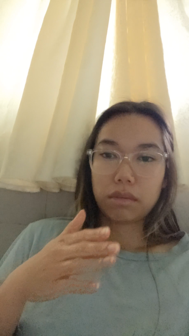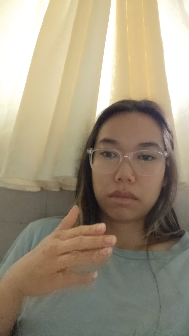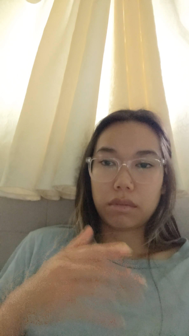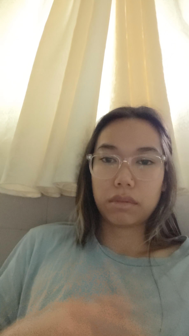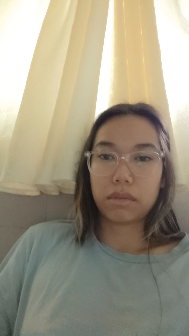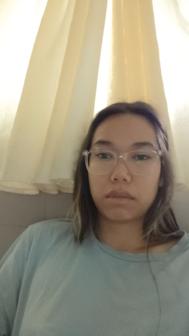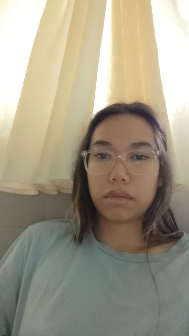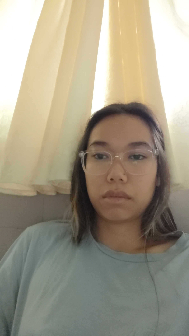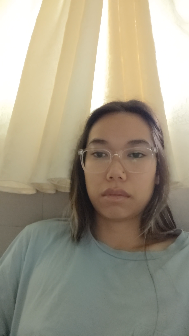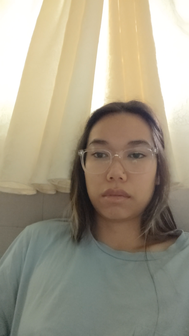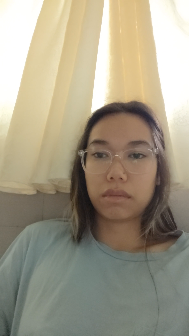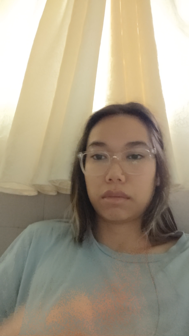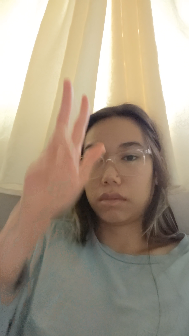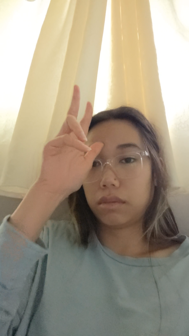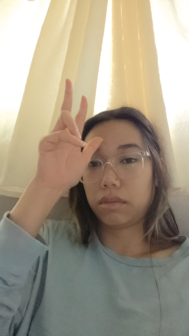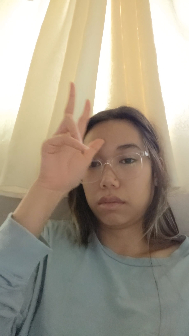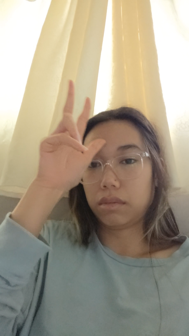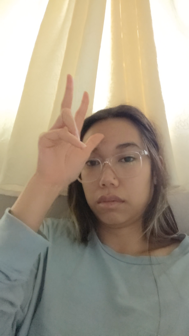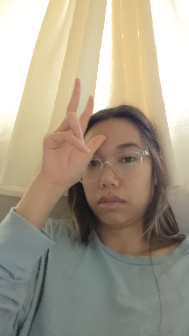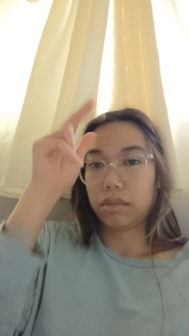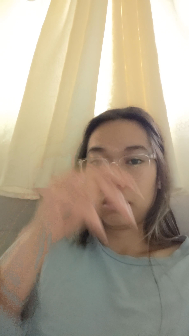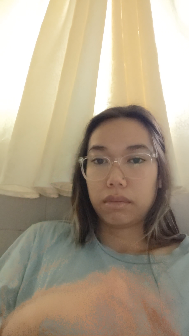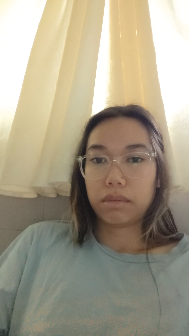rooster